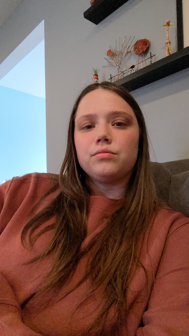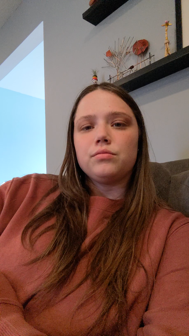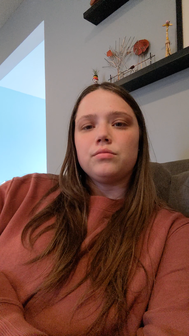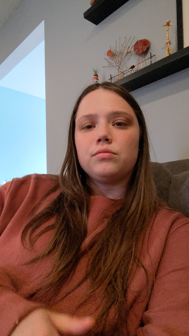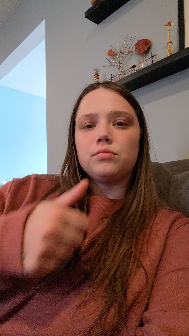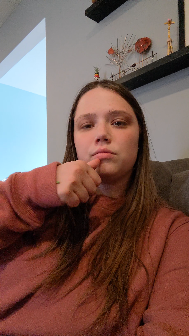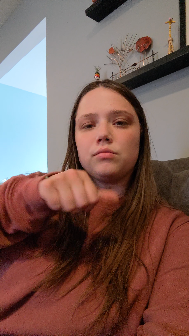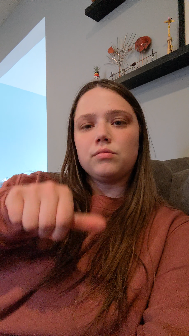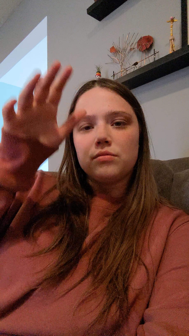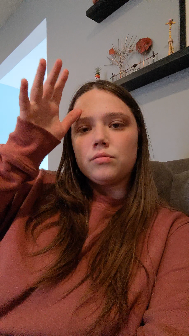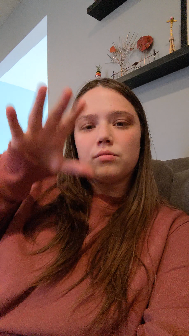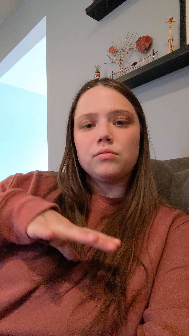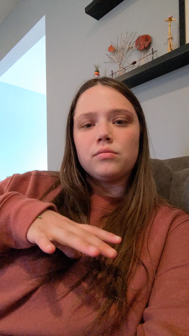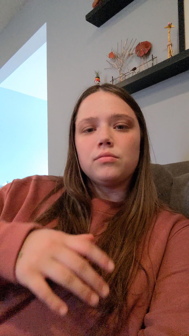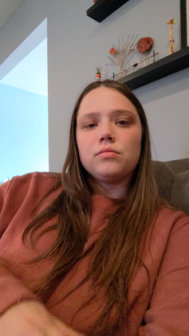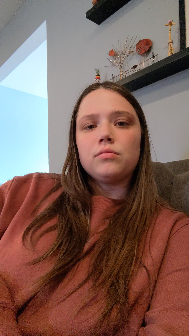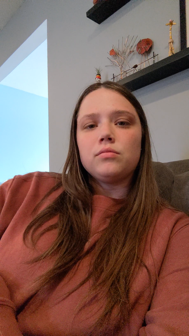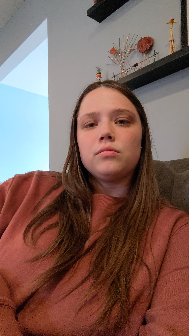mailman